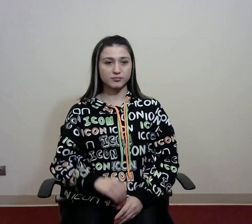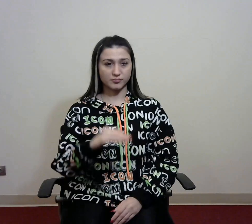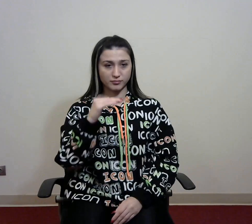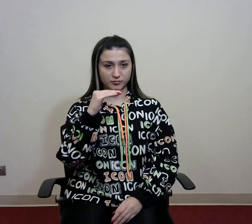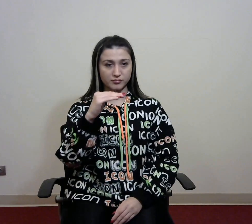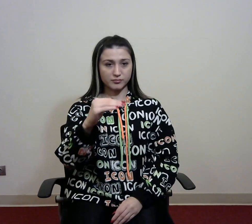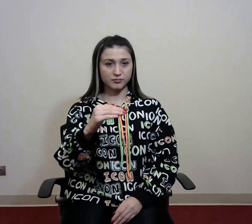siz